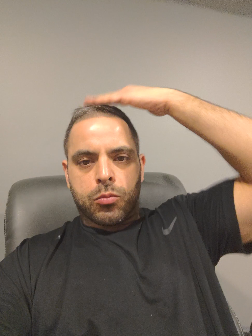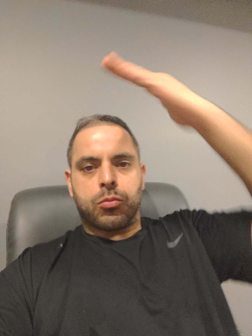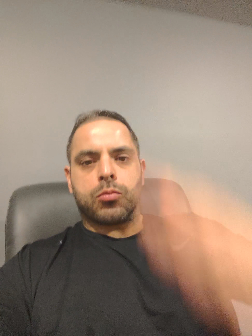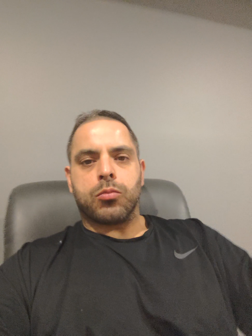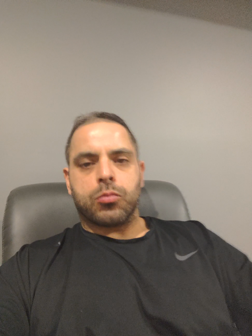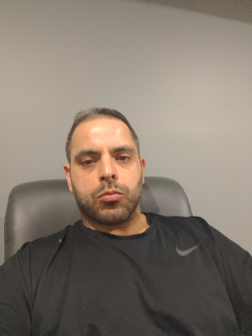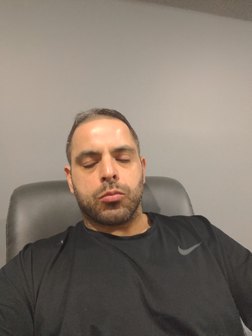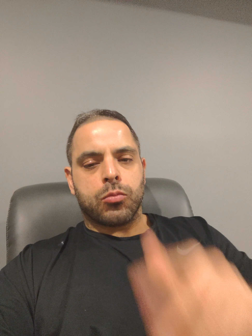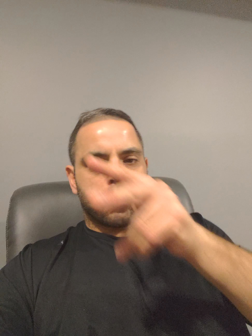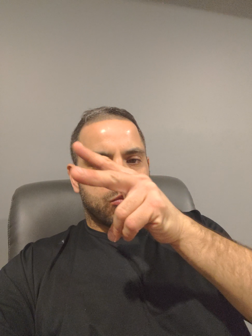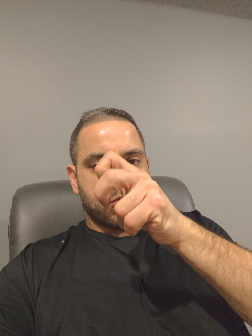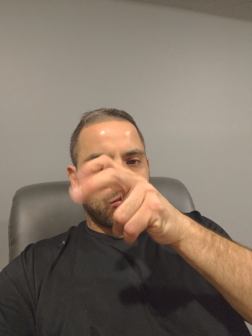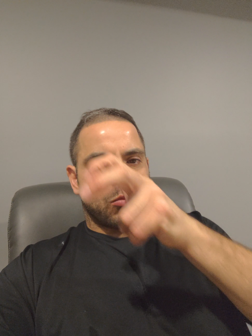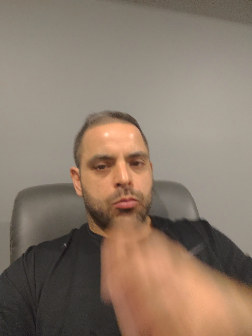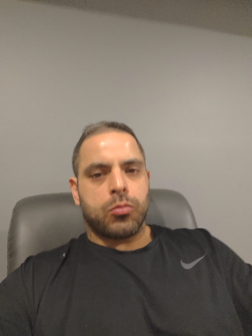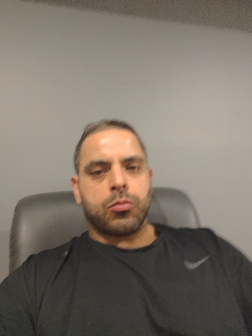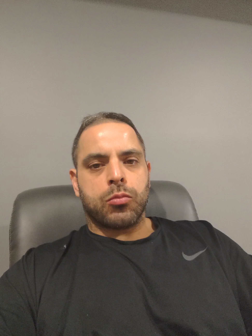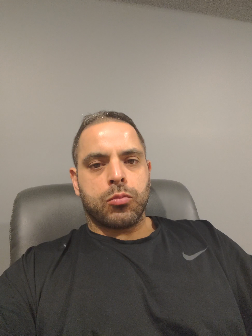bug